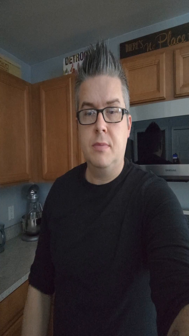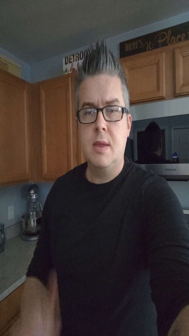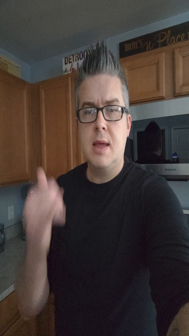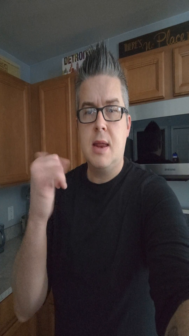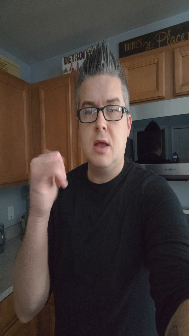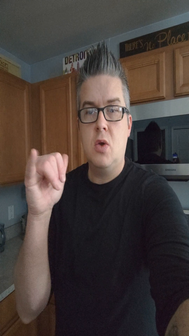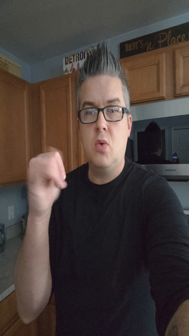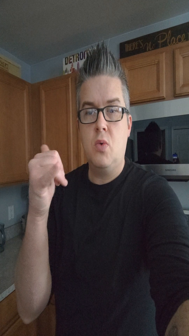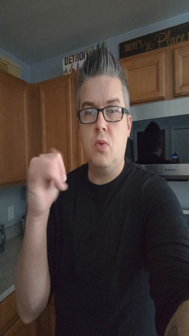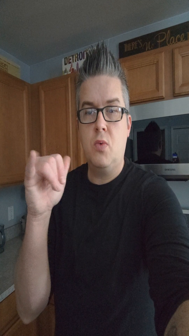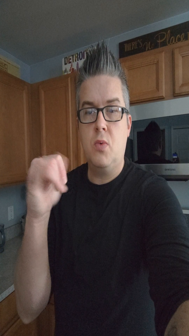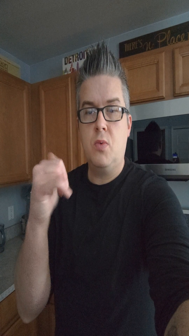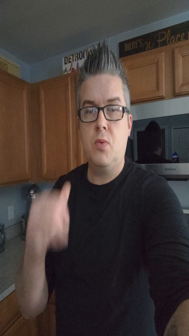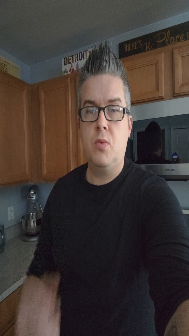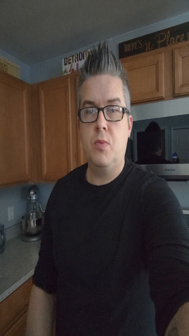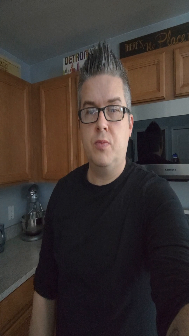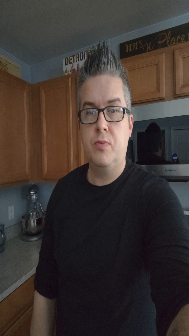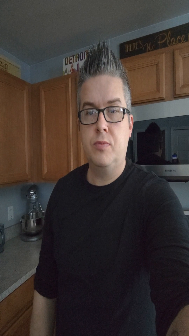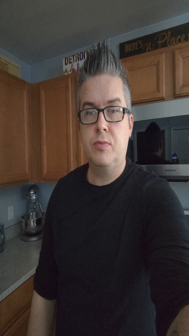yellow